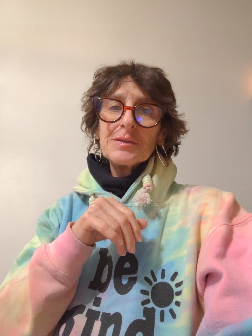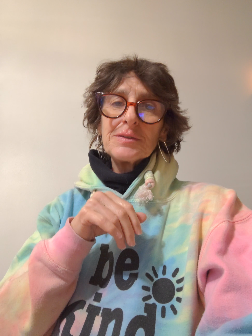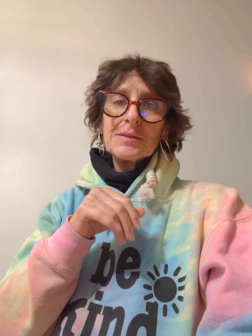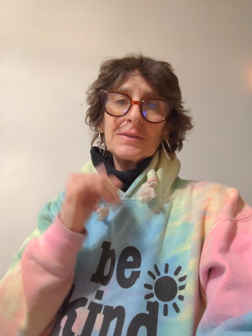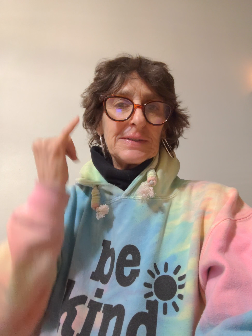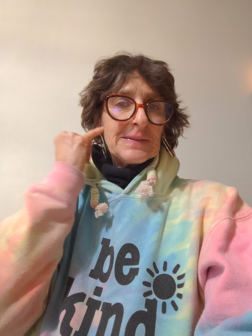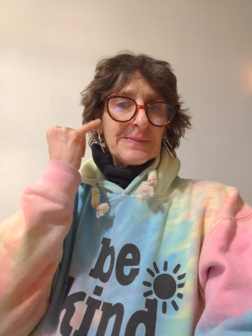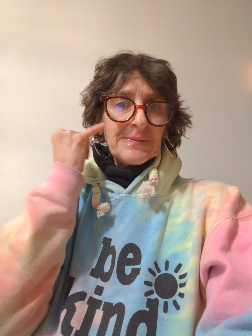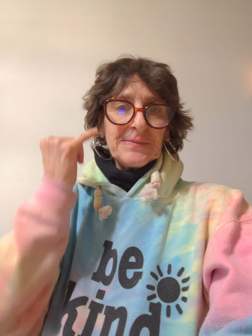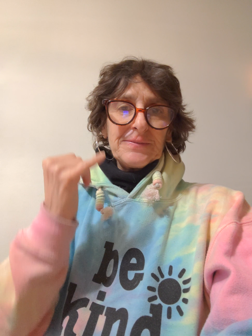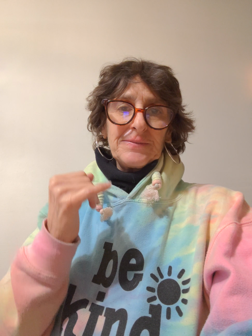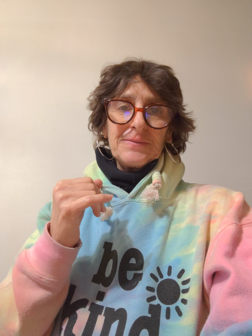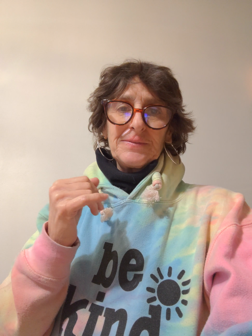if